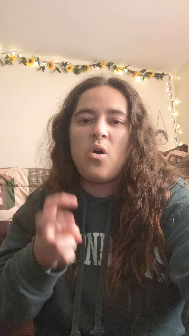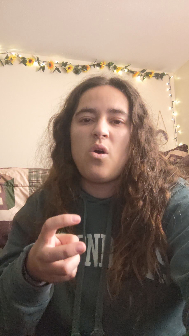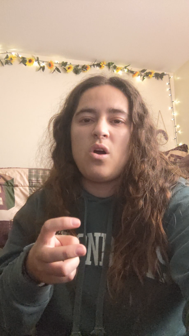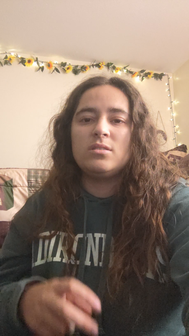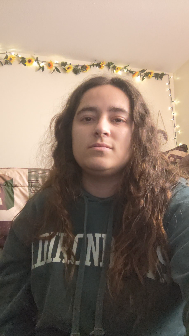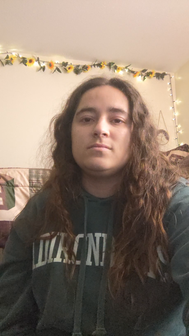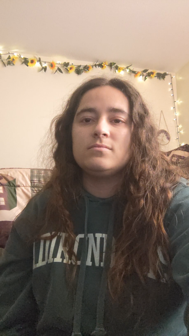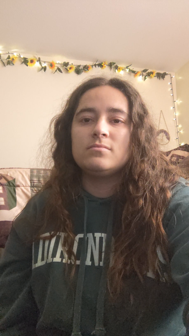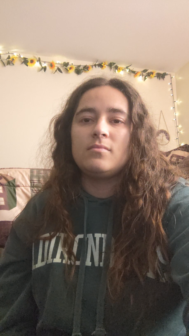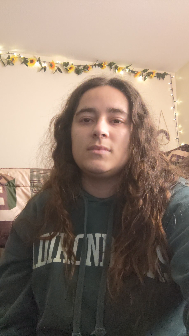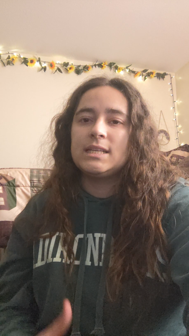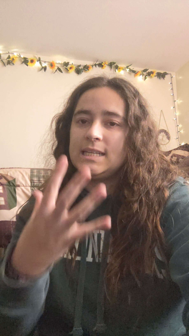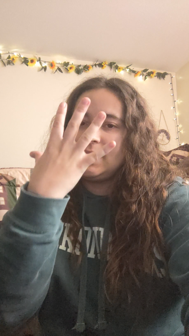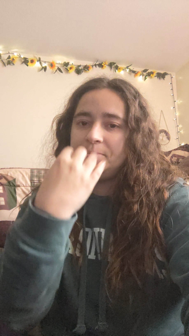asleep